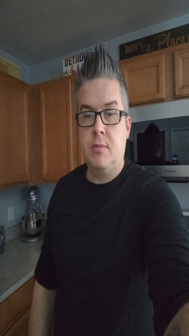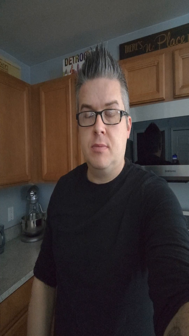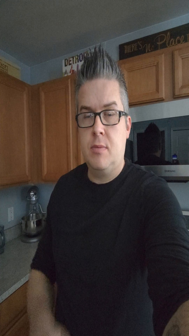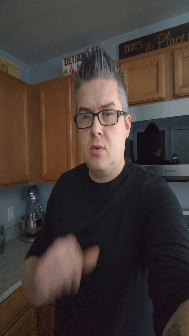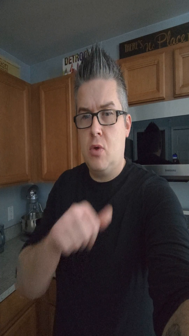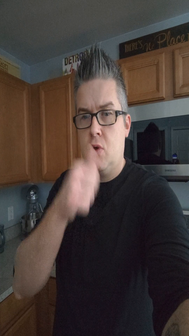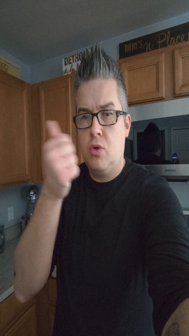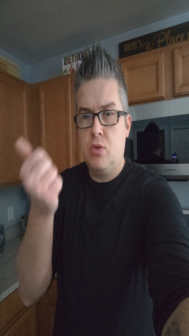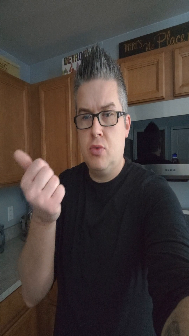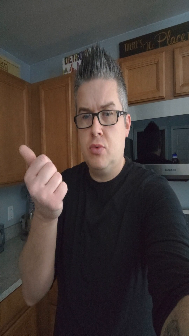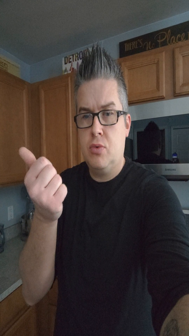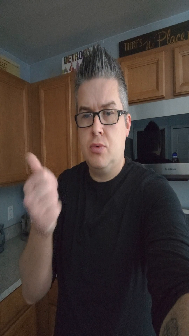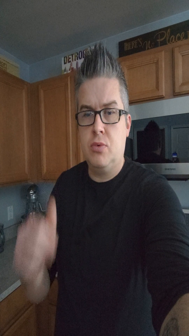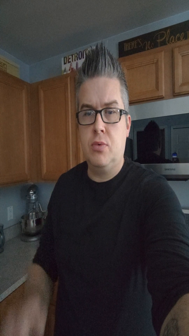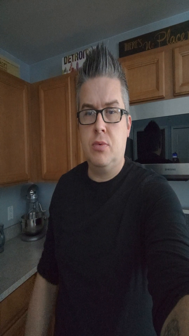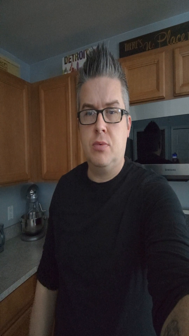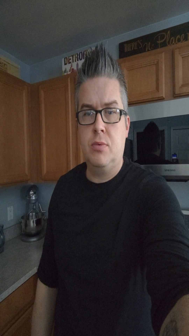another